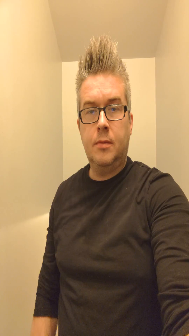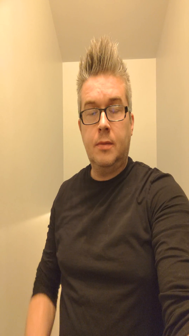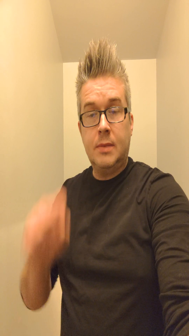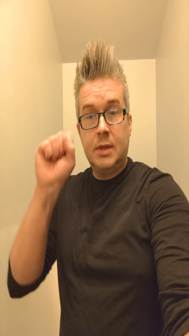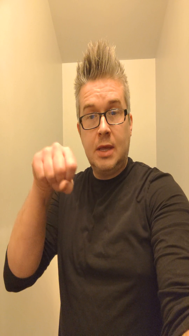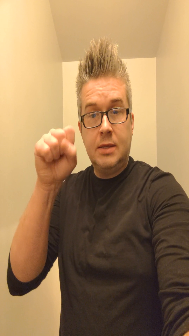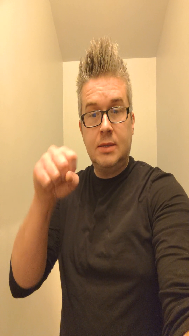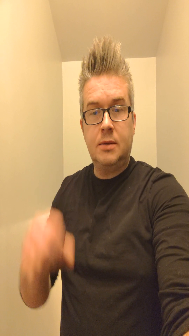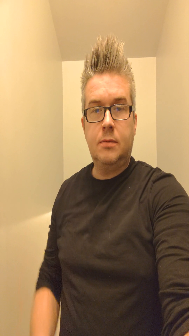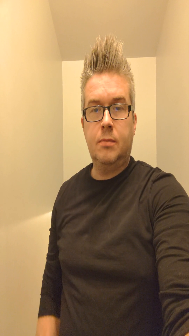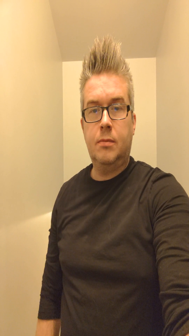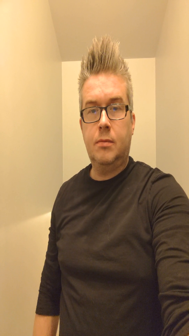yes